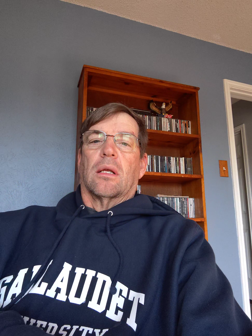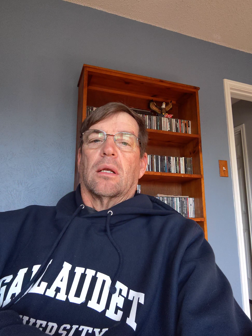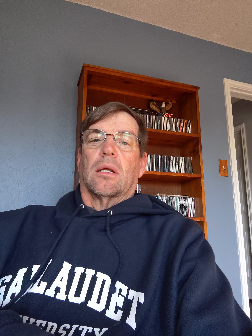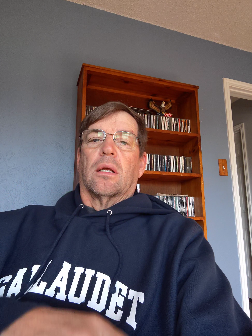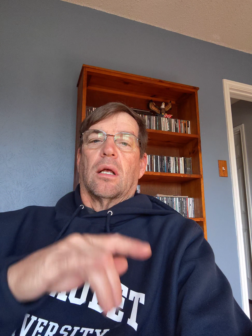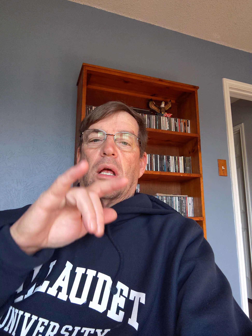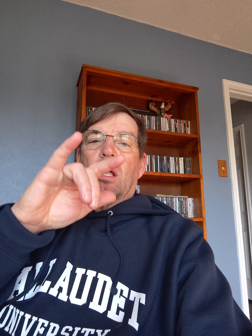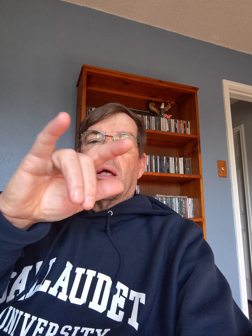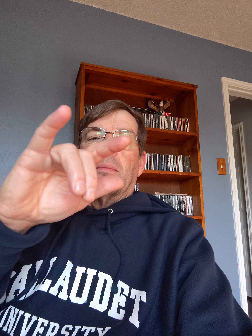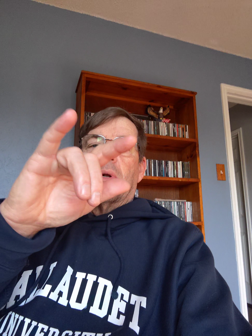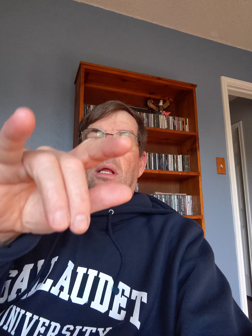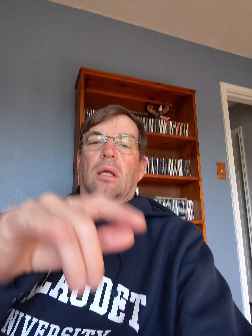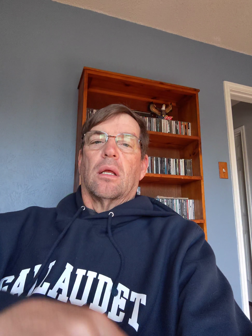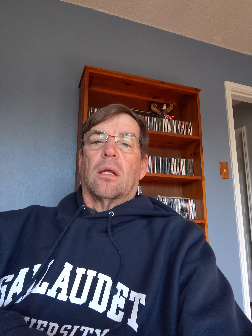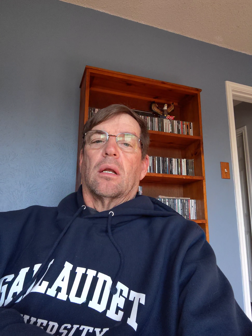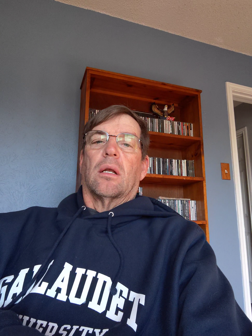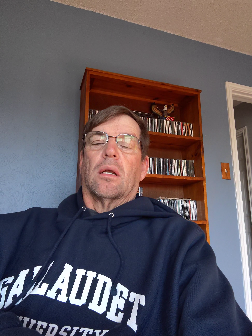airplane